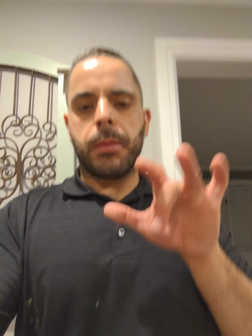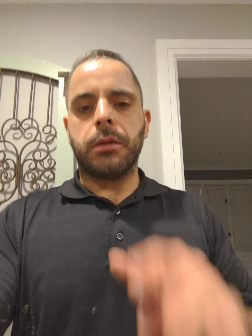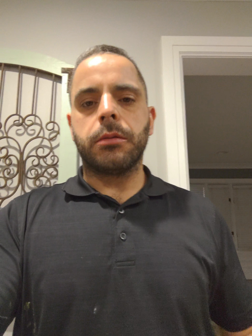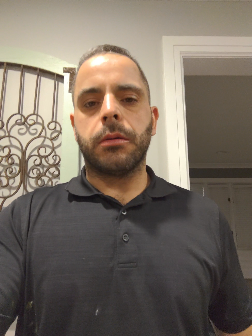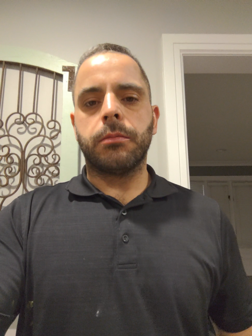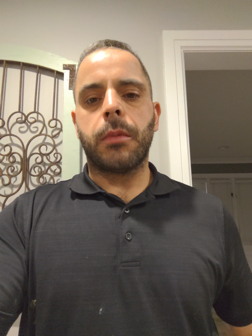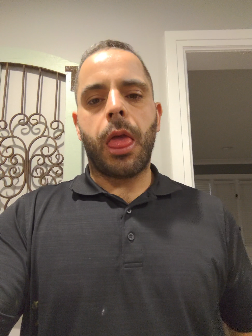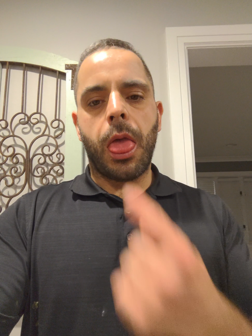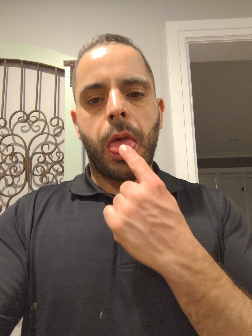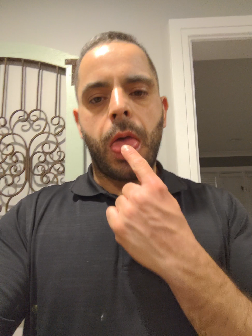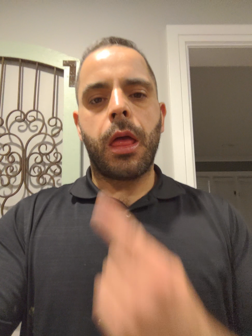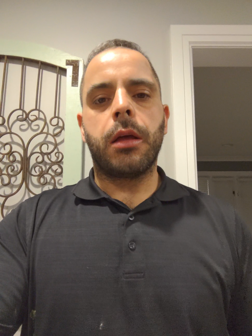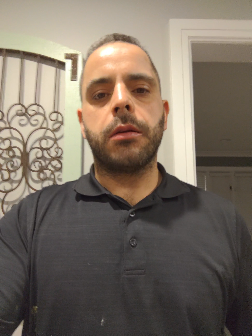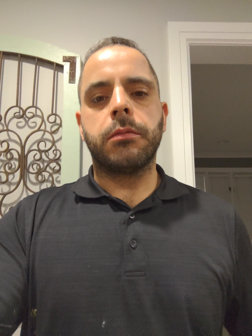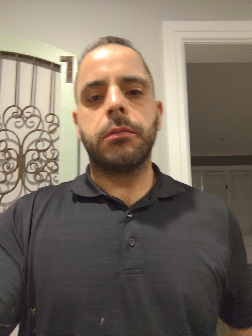tongue